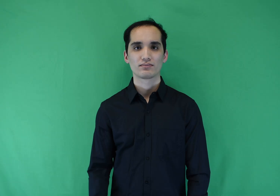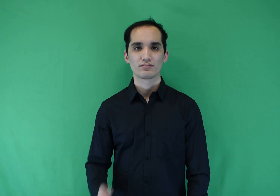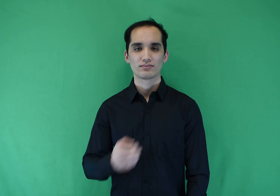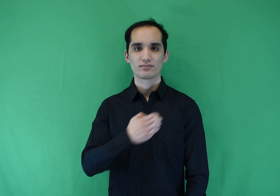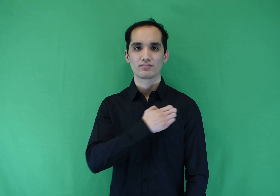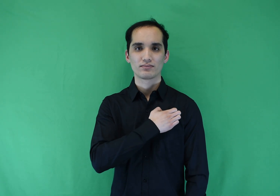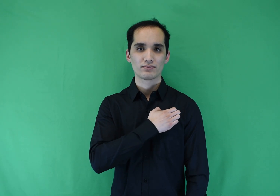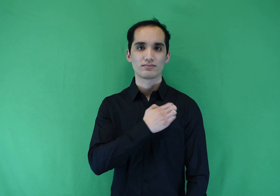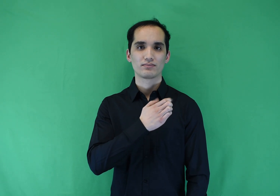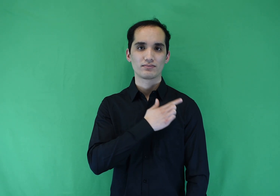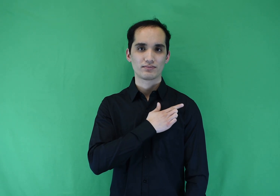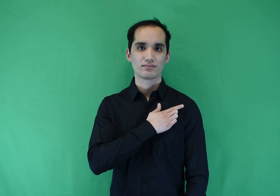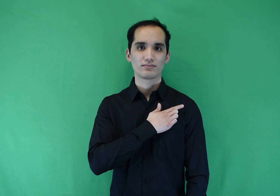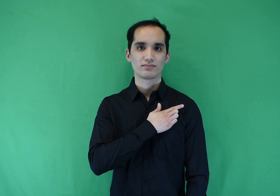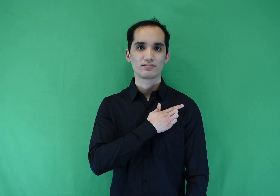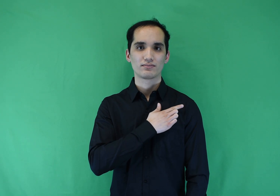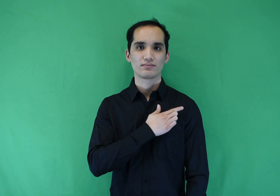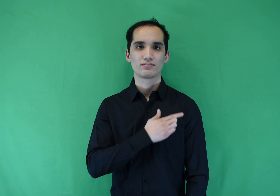español